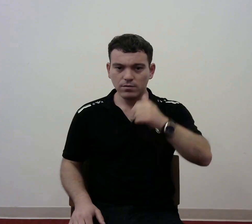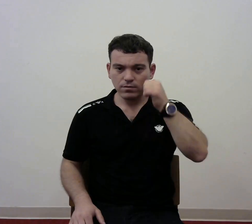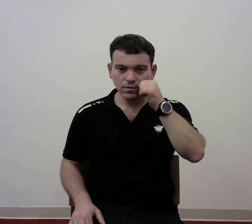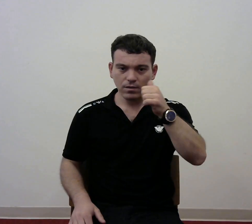sabah